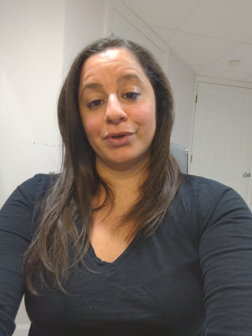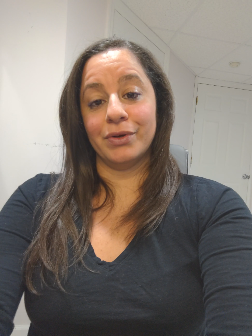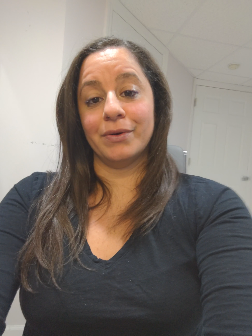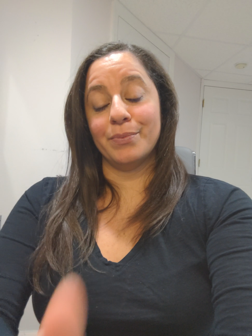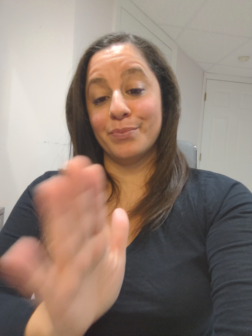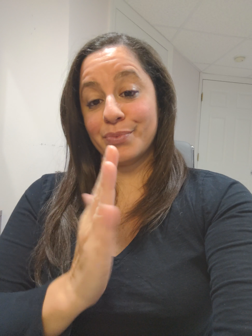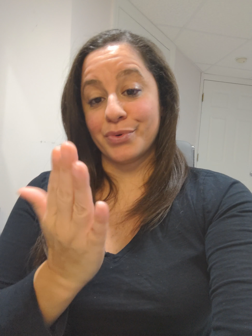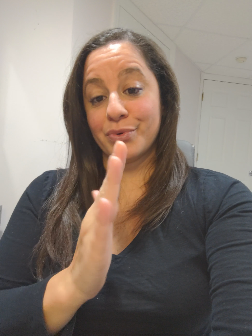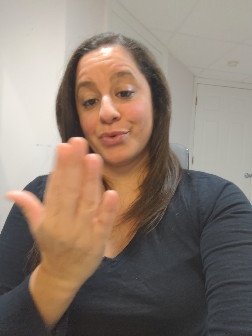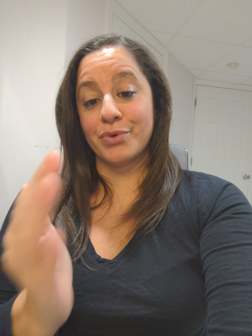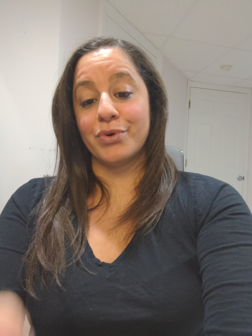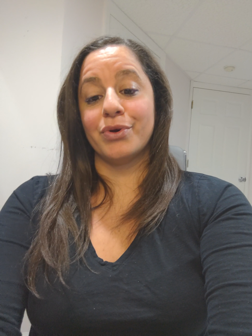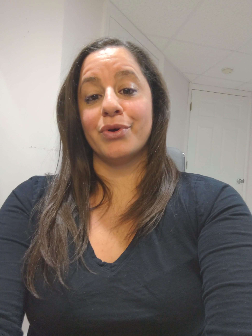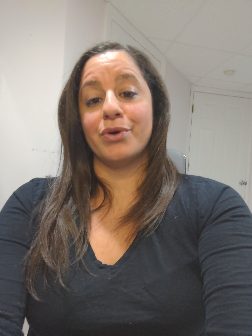book